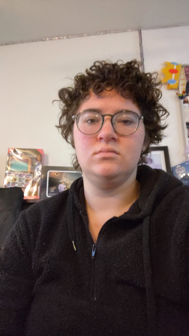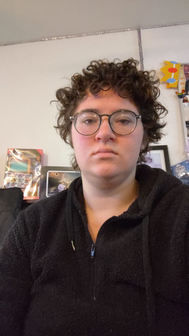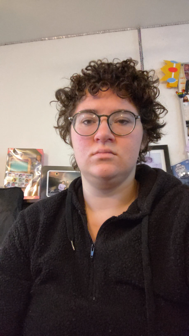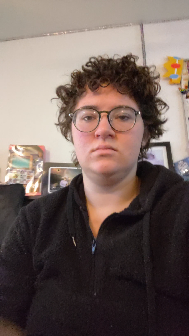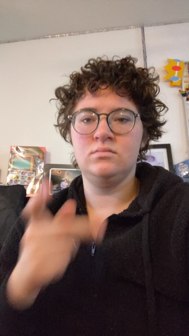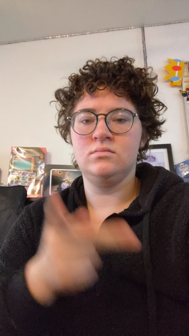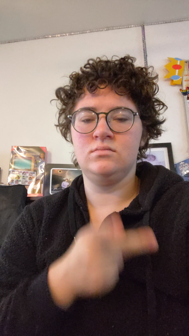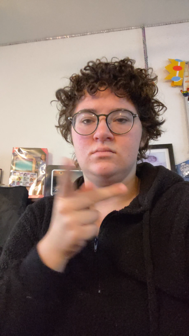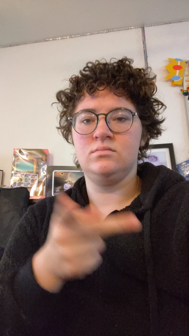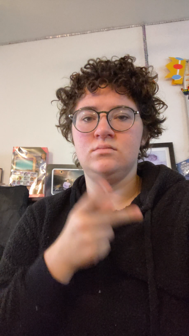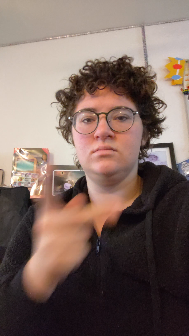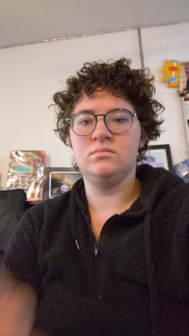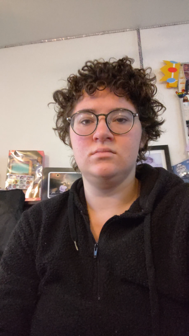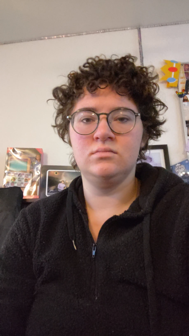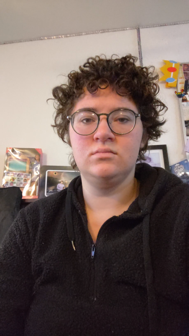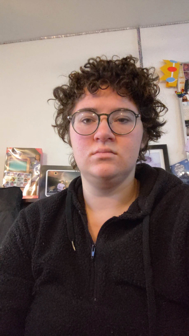careful